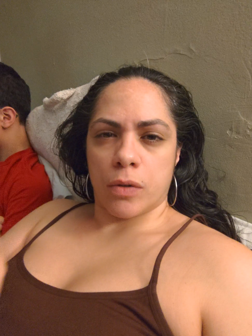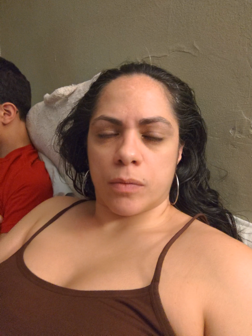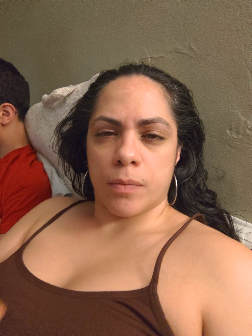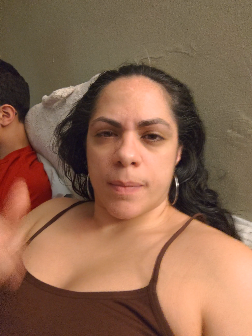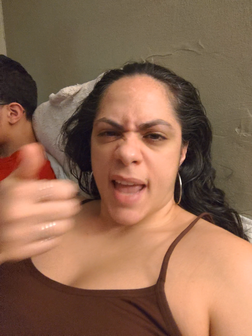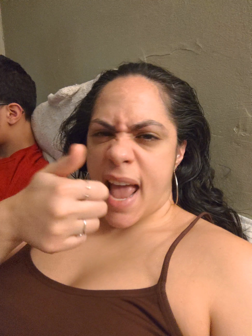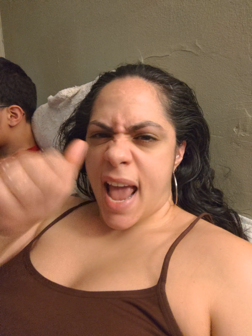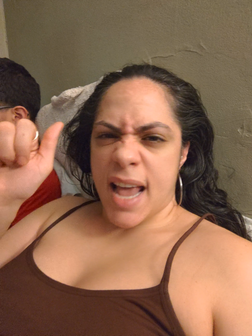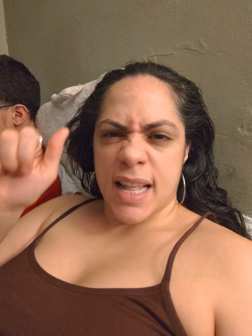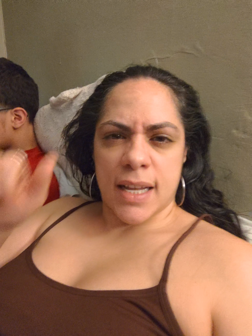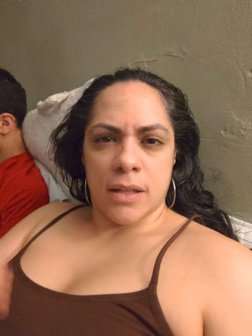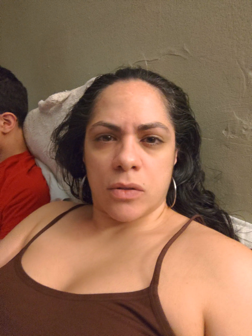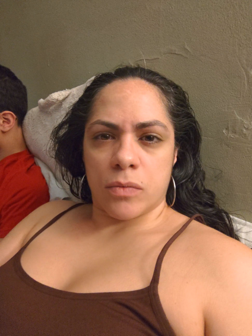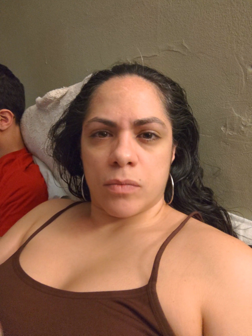any